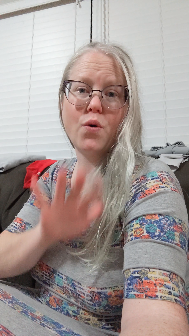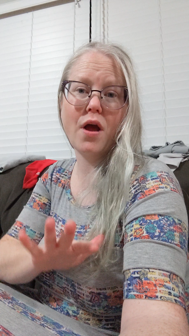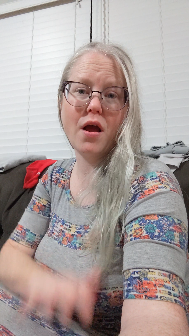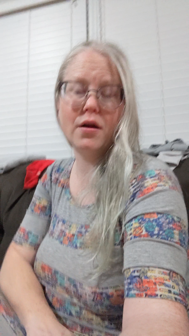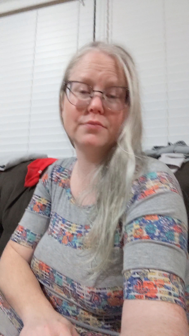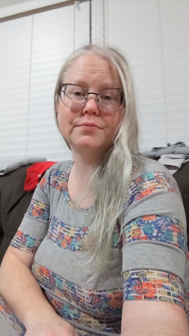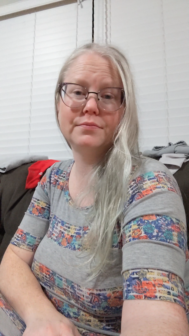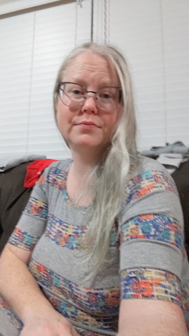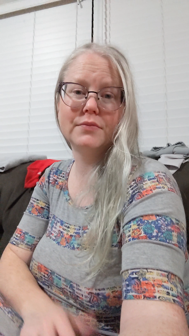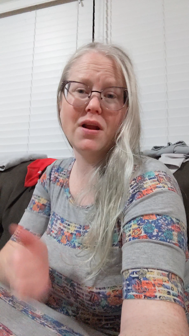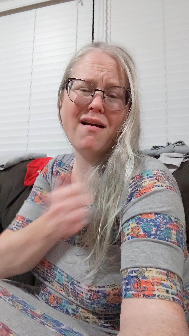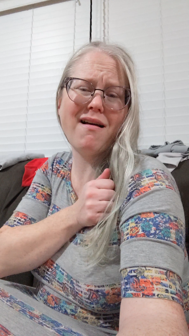hug